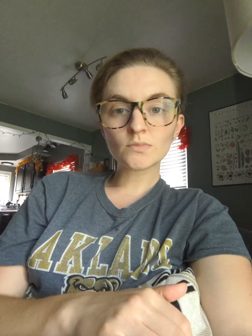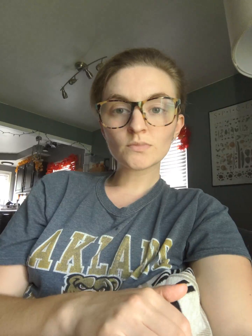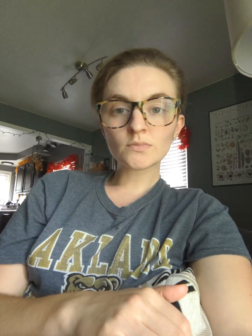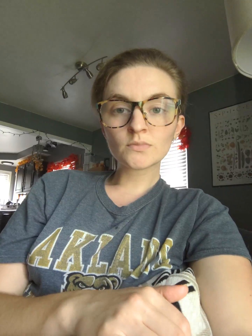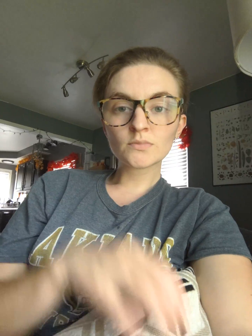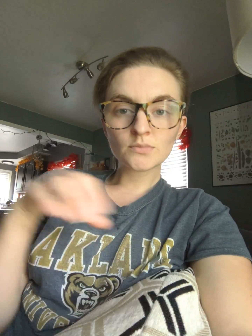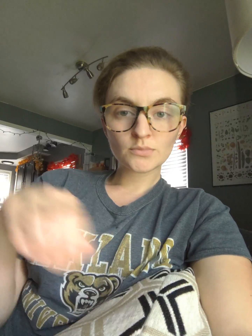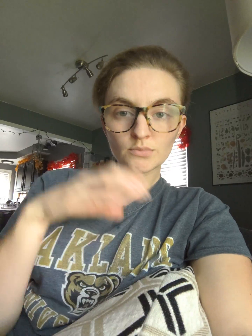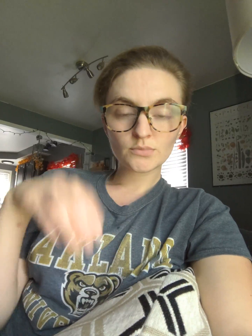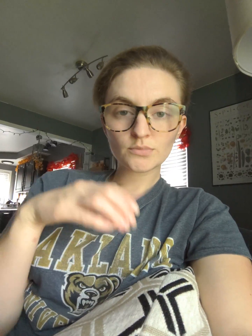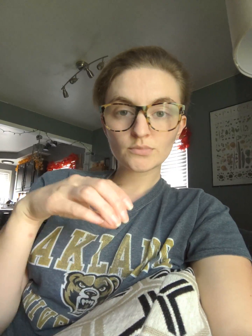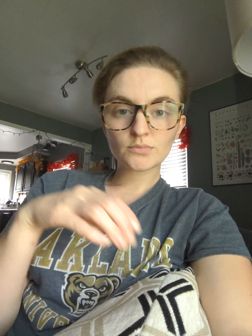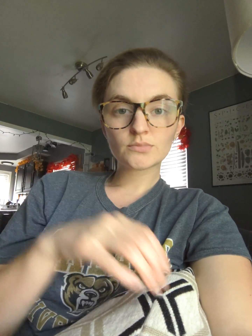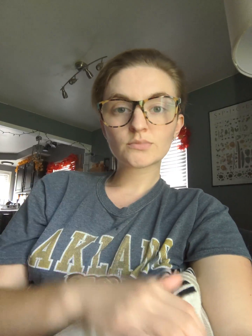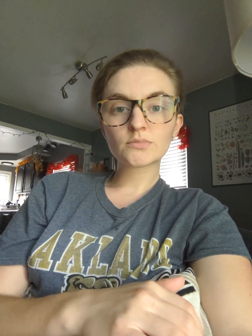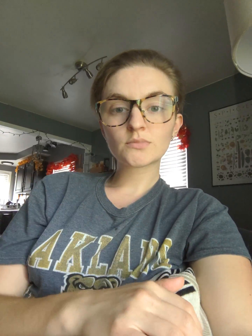does